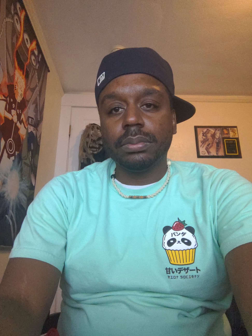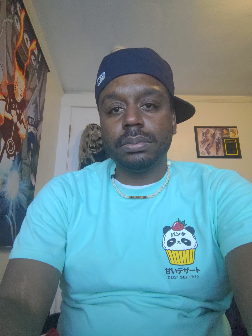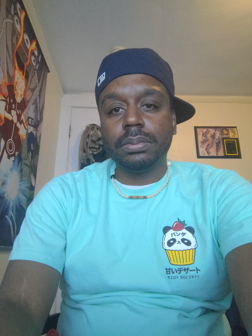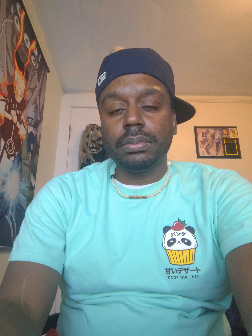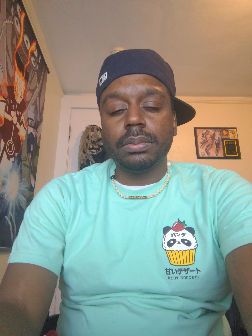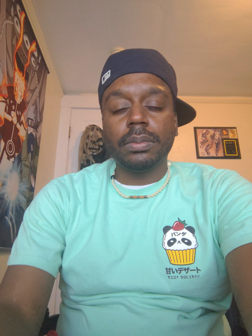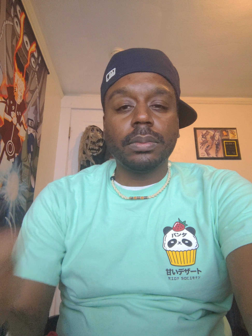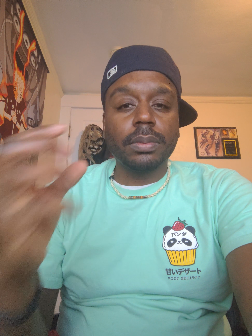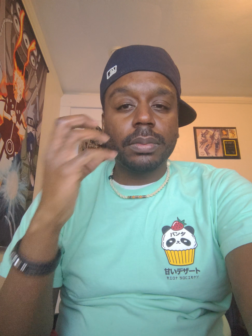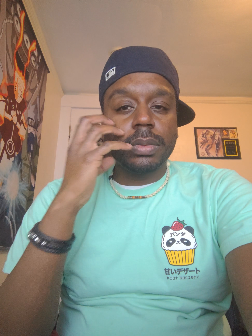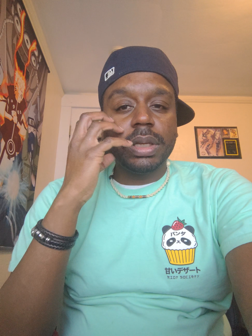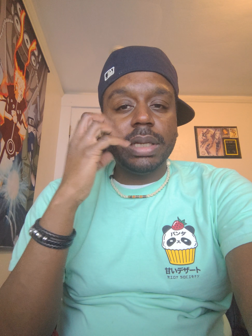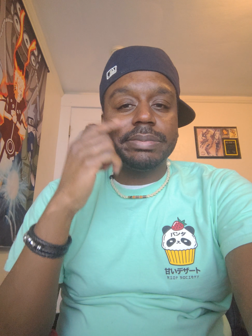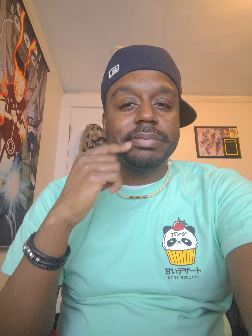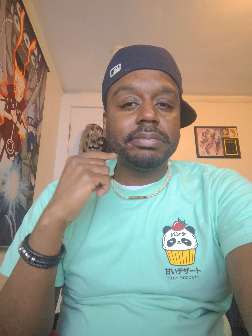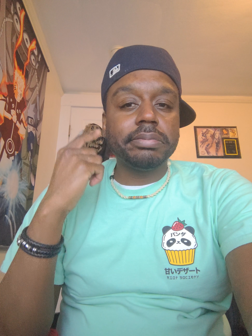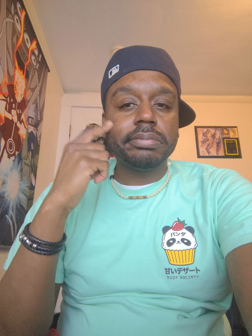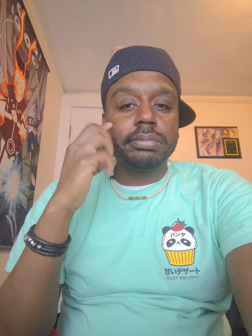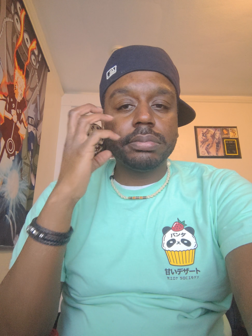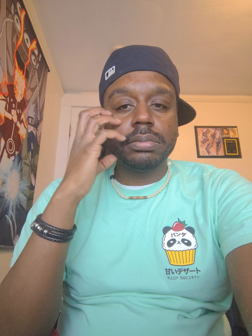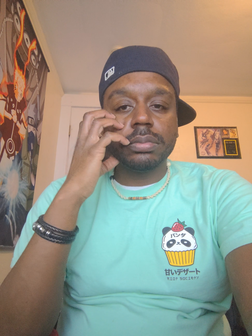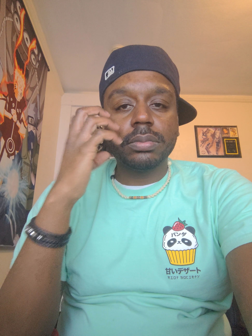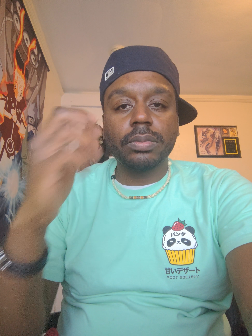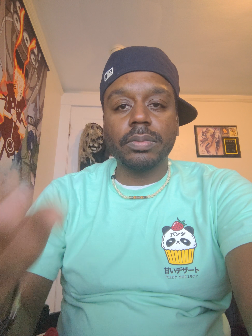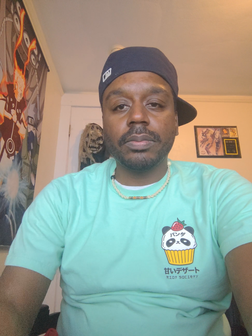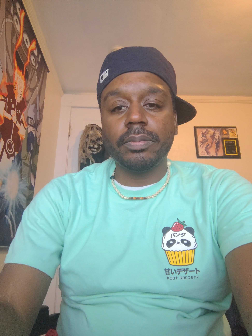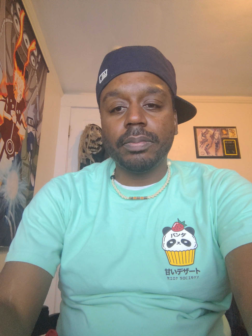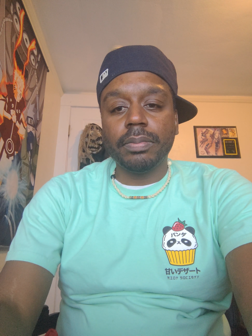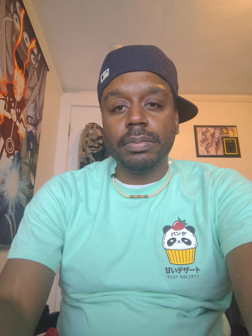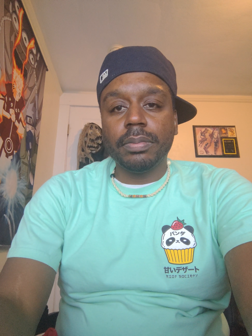cheek